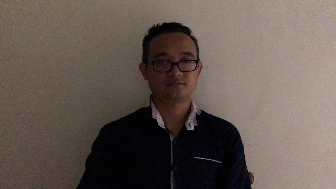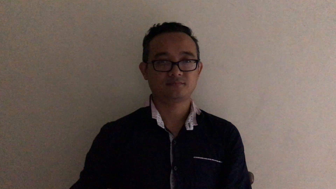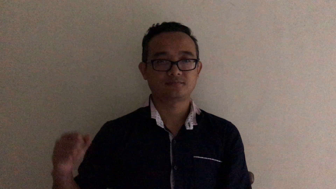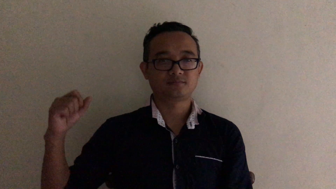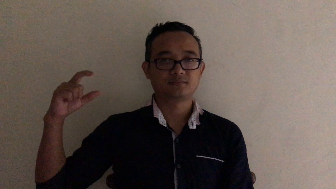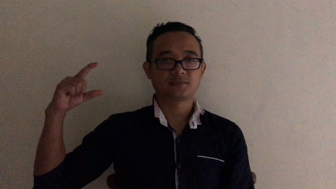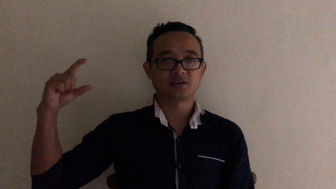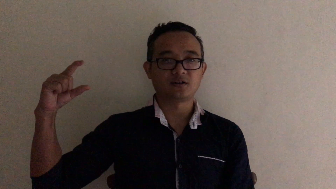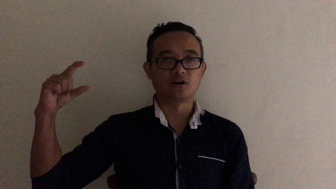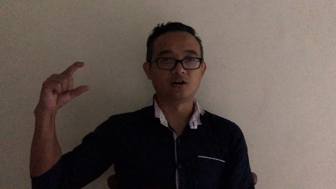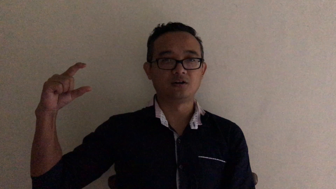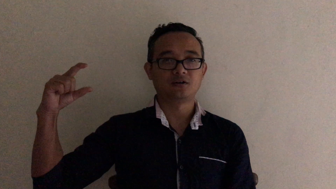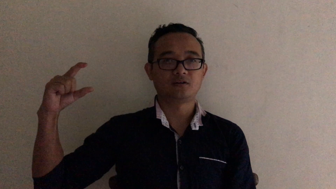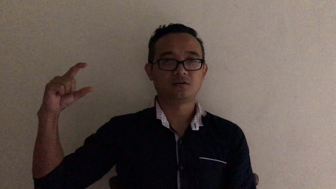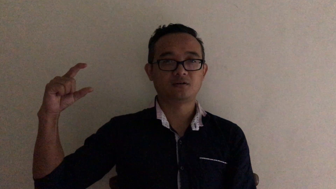ख